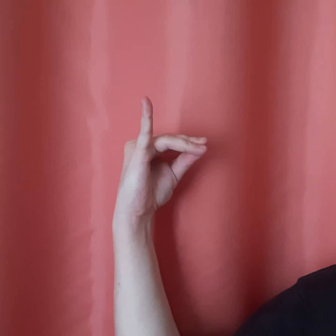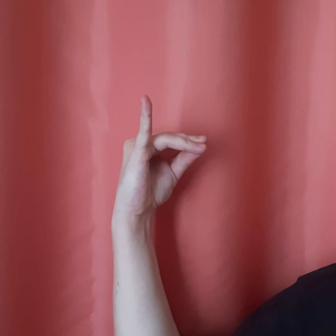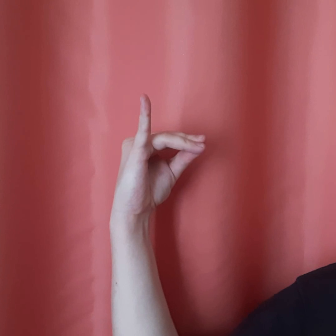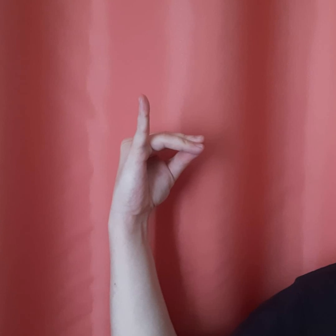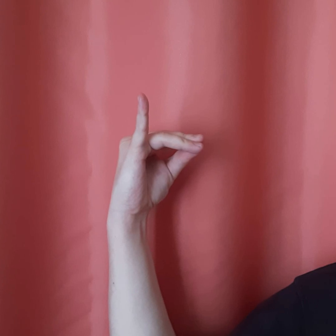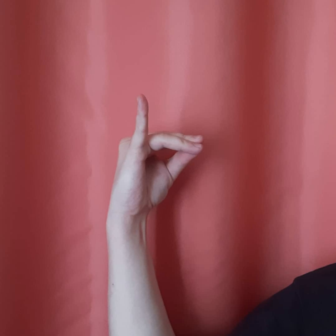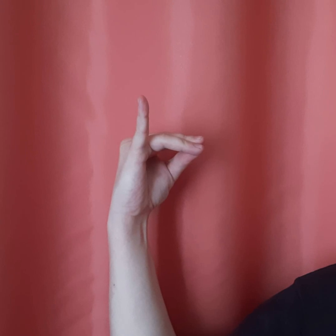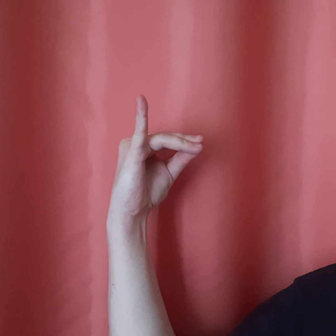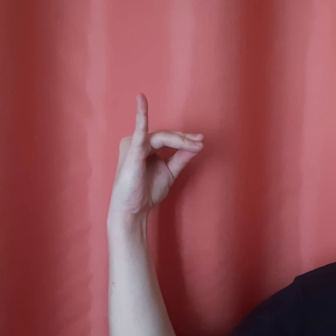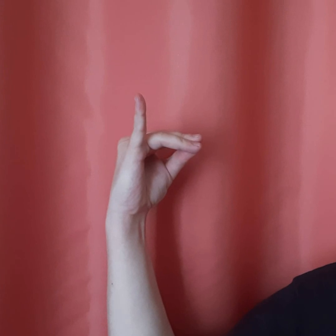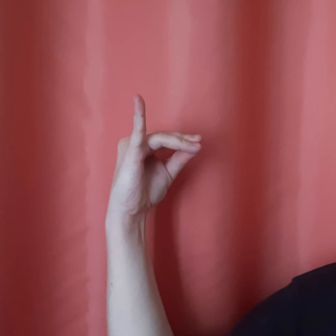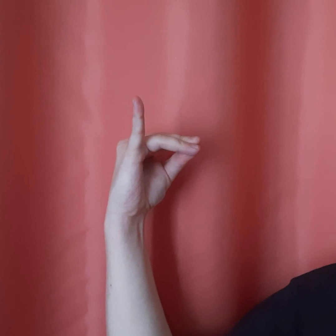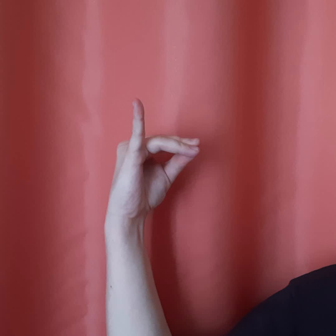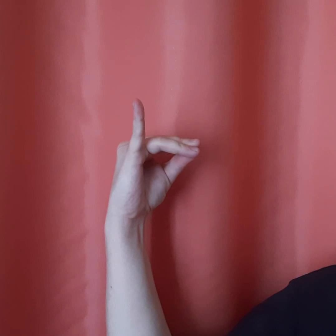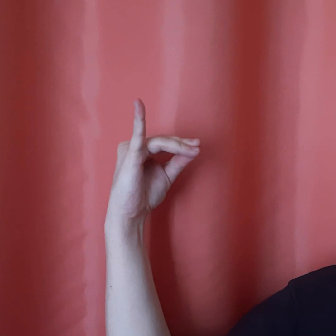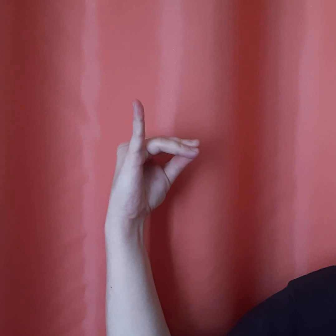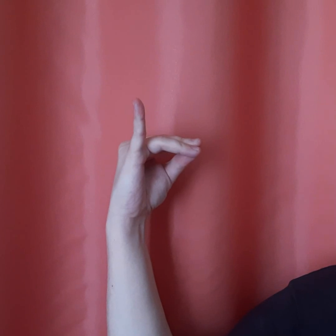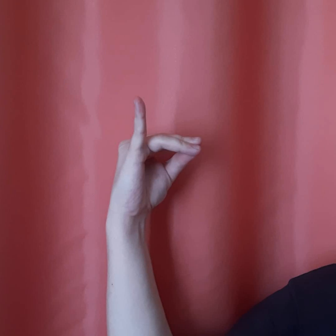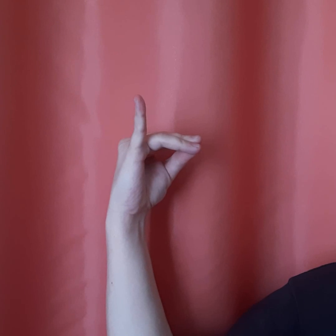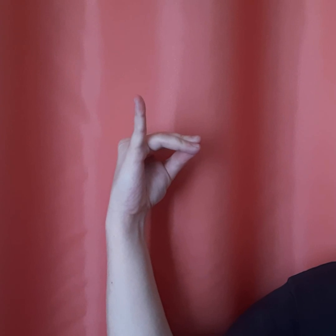Ю